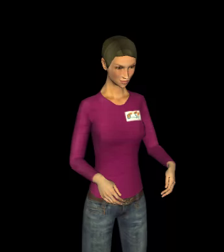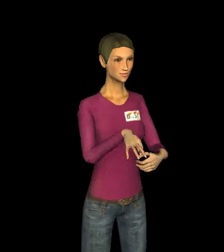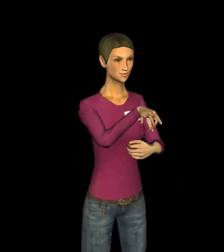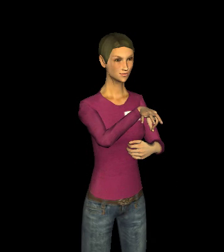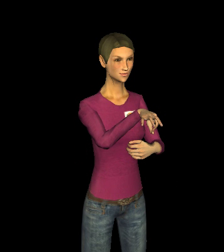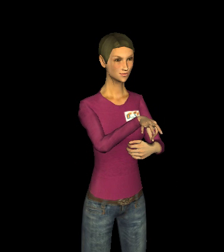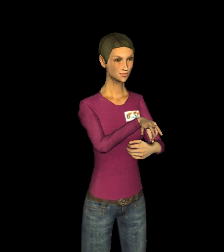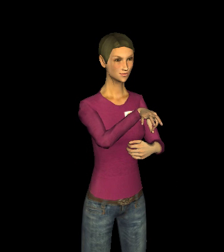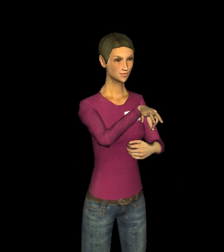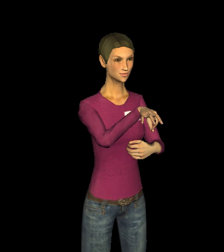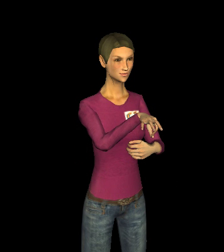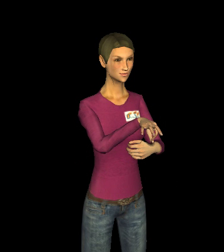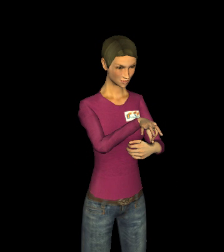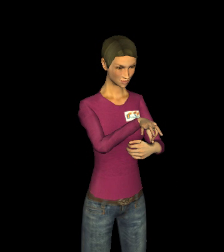شاي